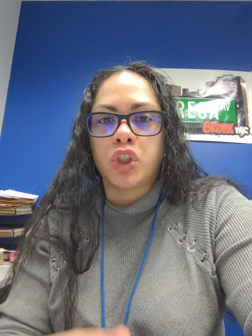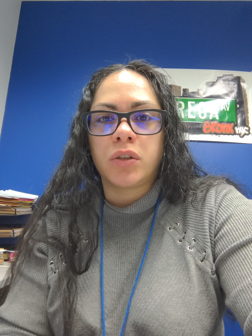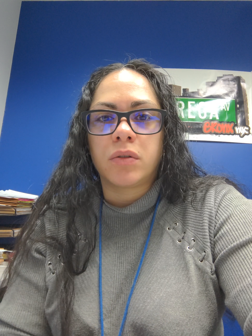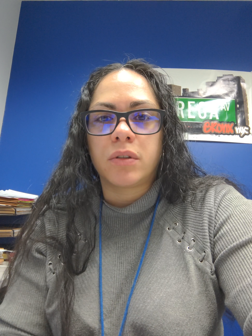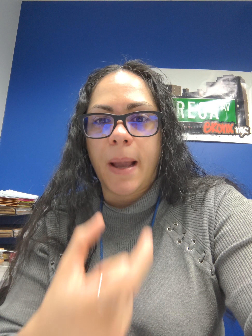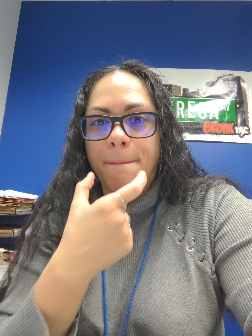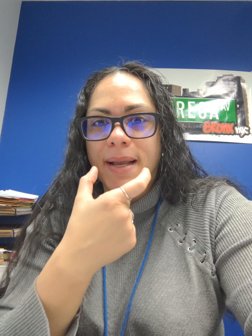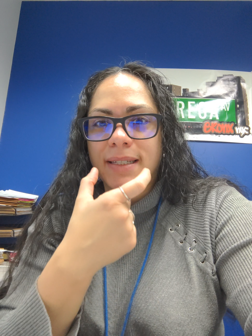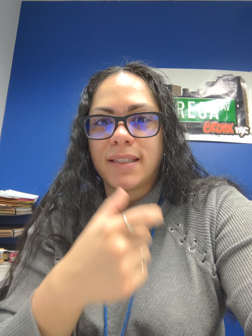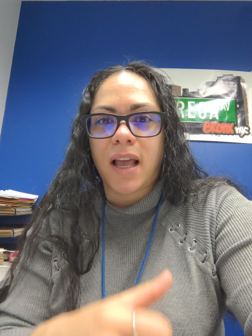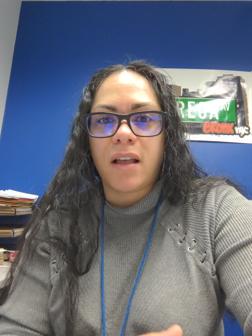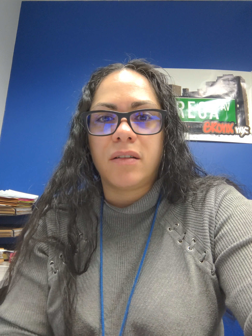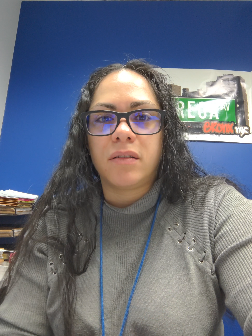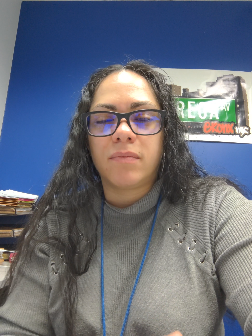pizza